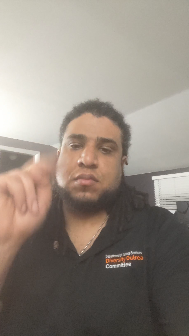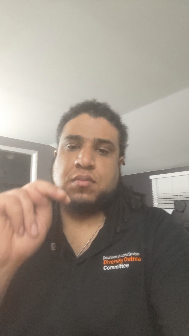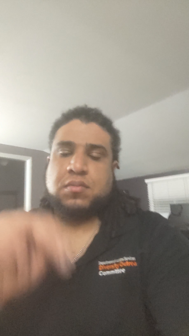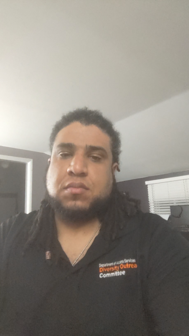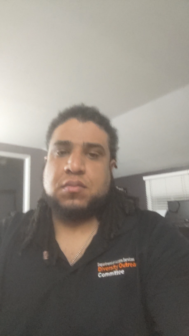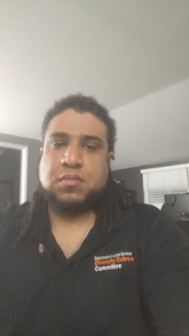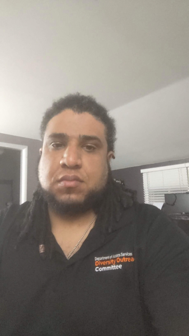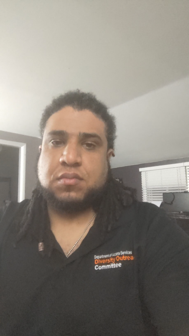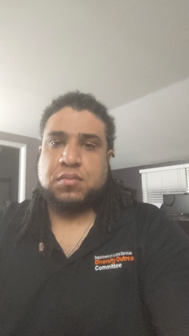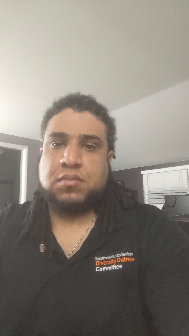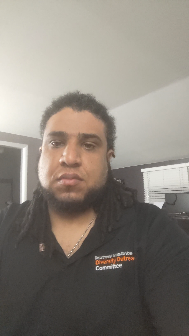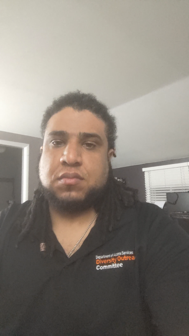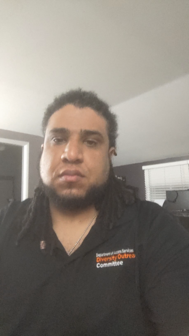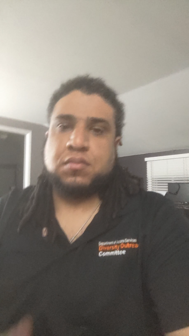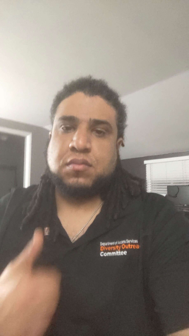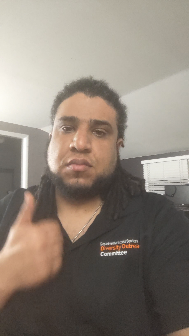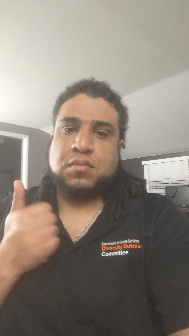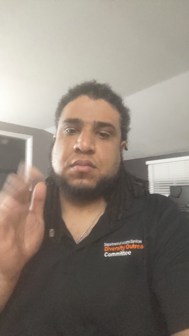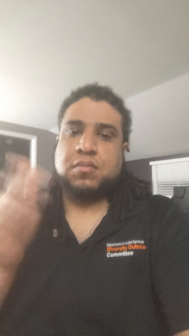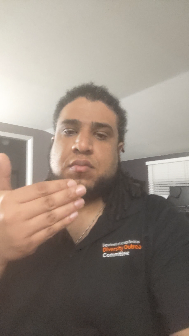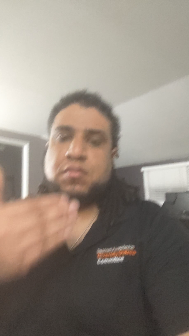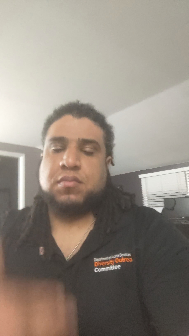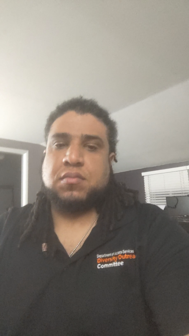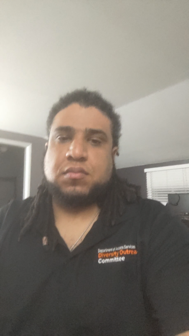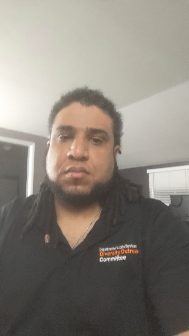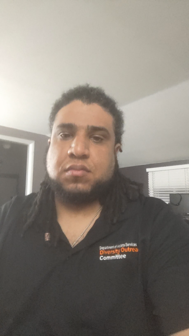living room